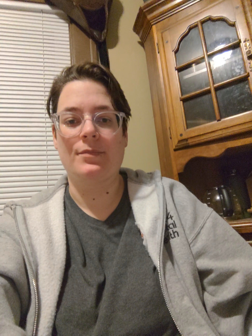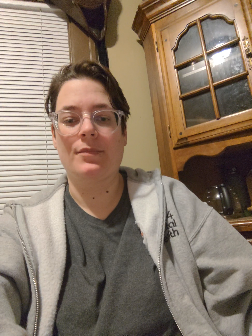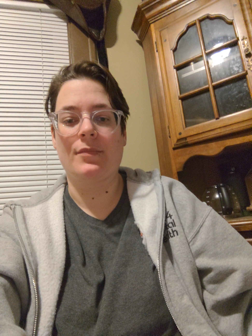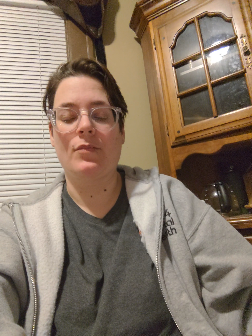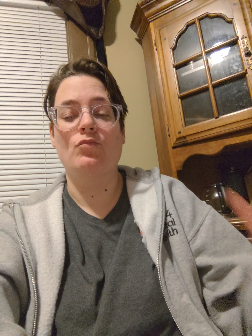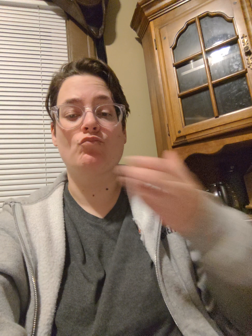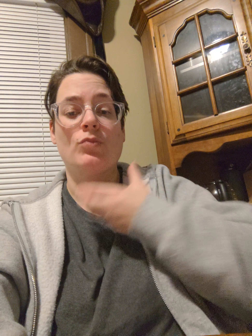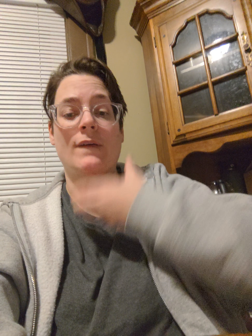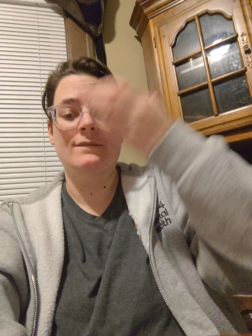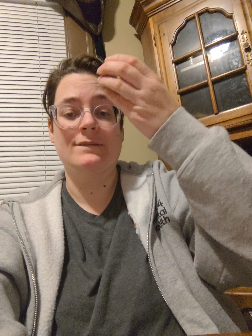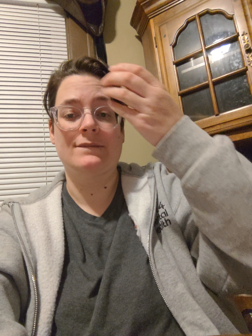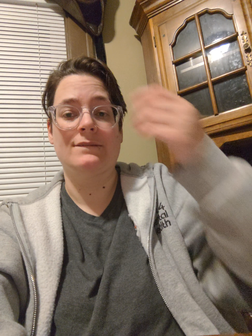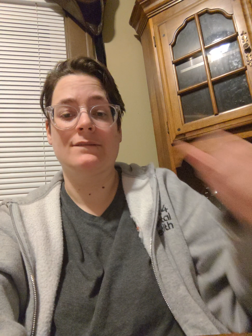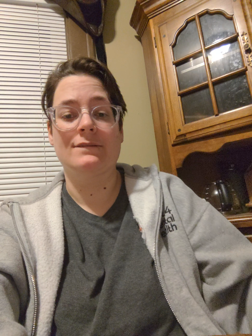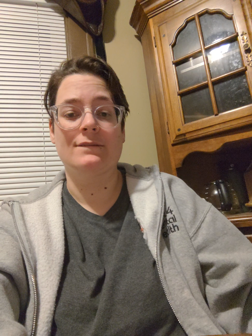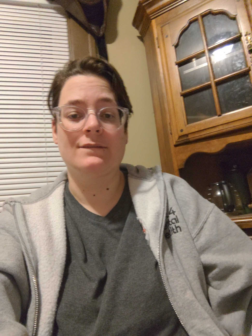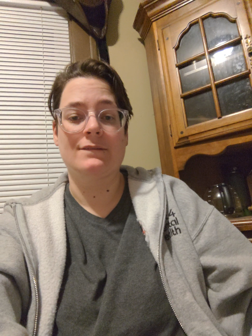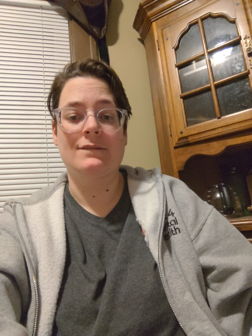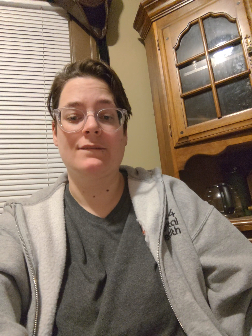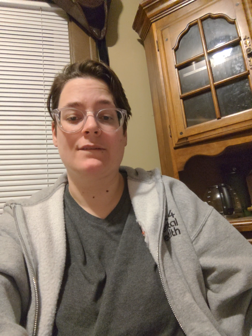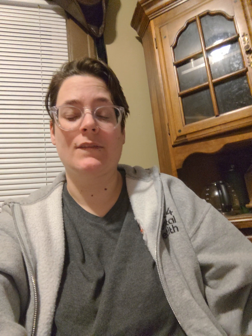giraffe